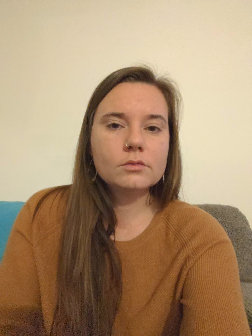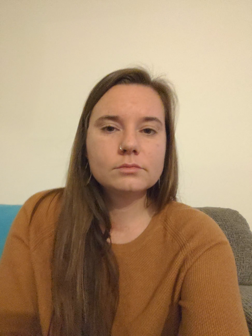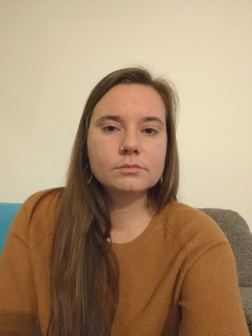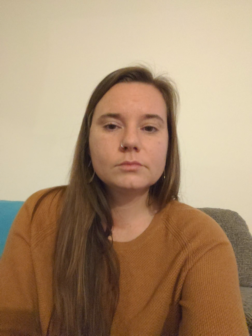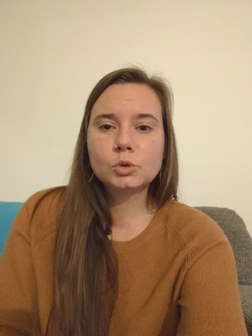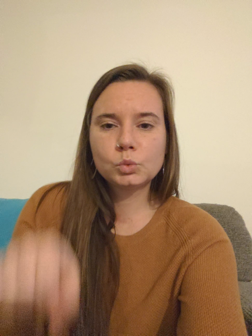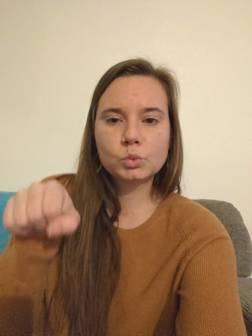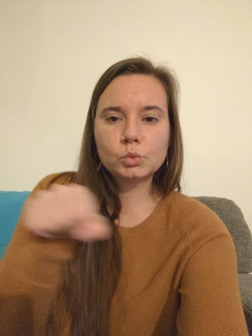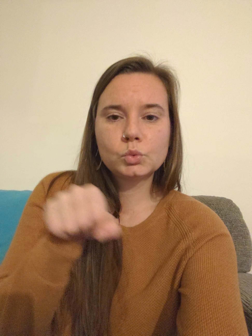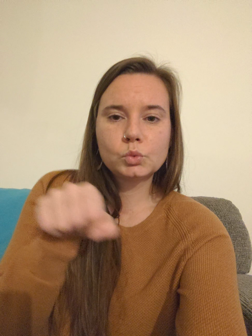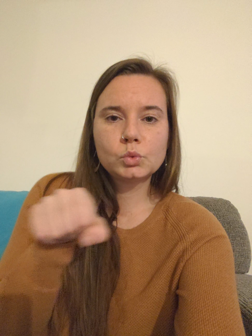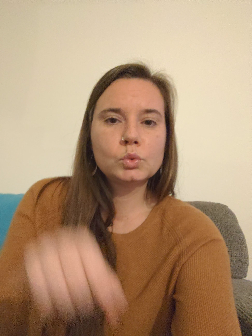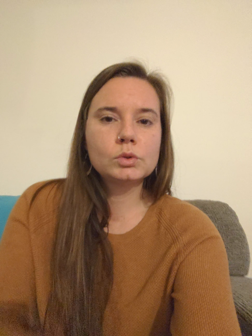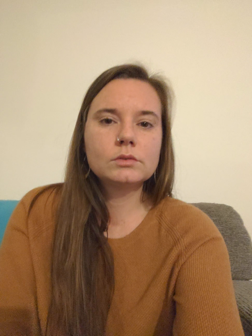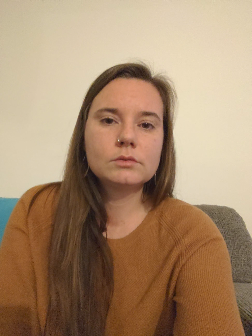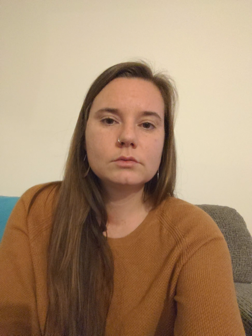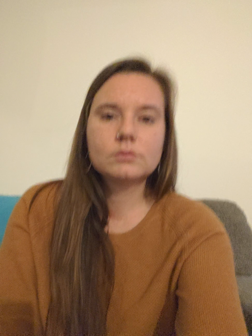shoe